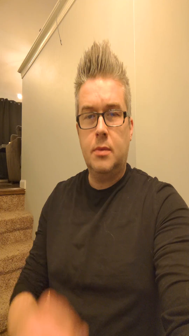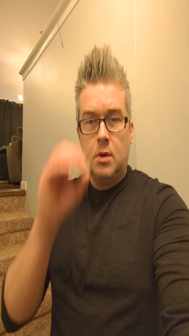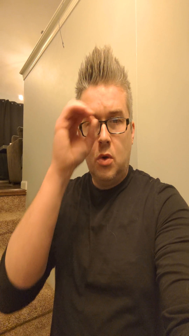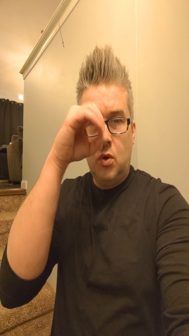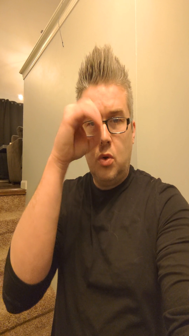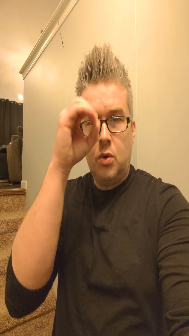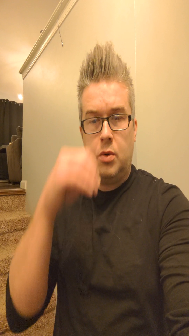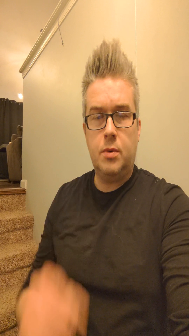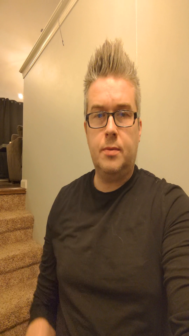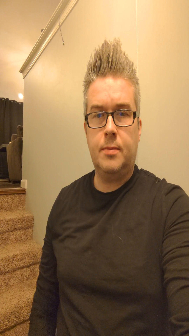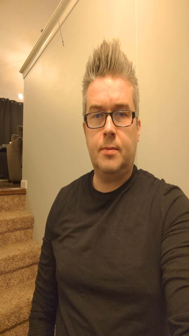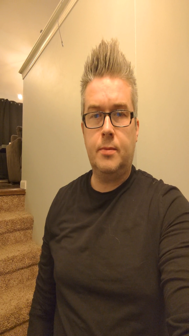owl